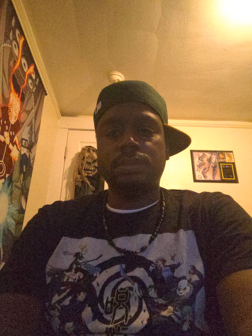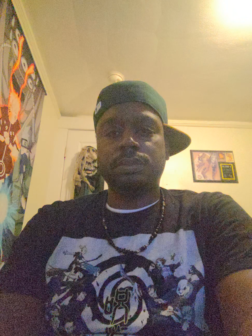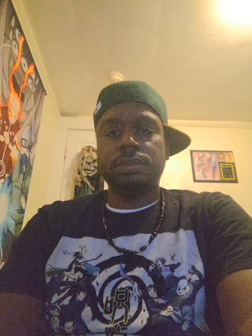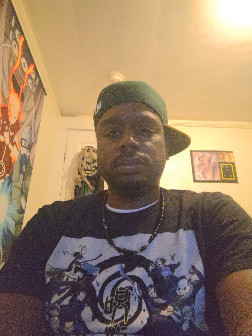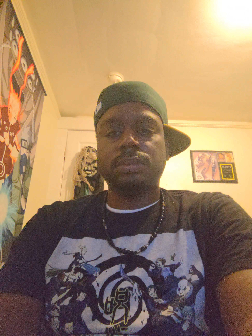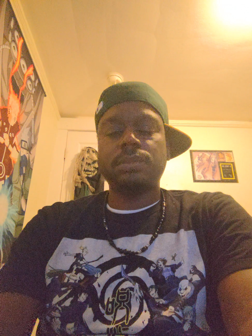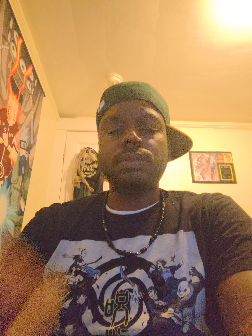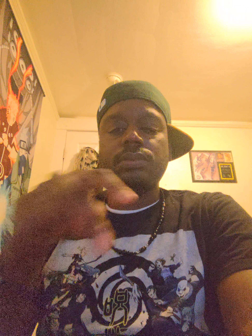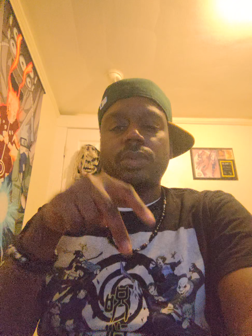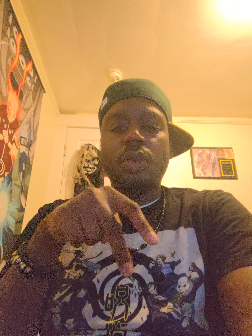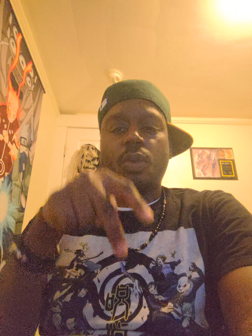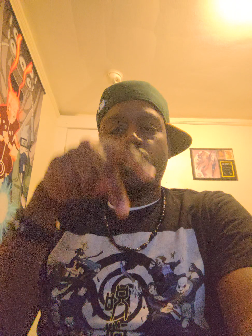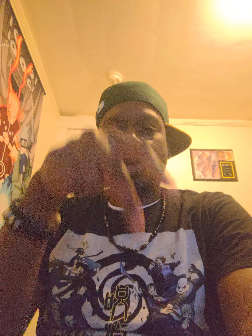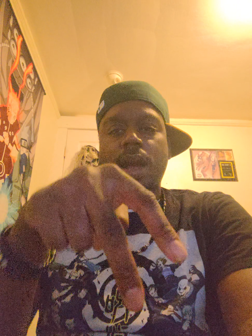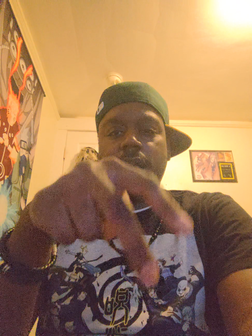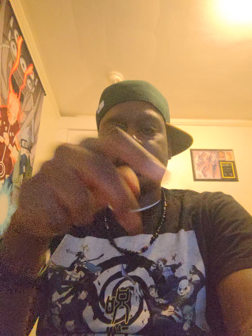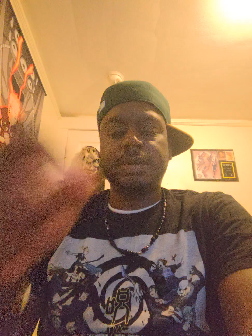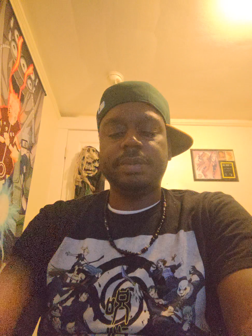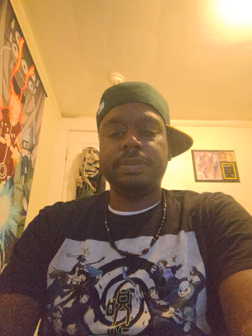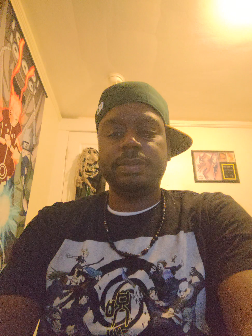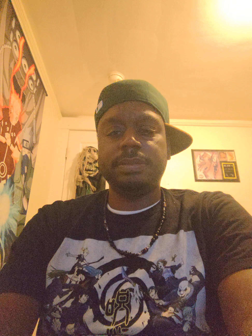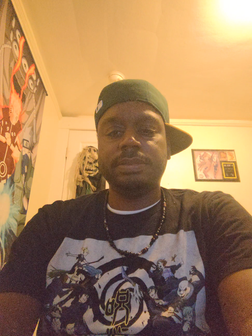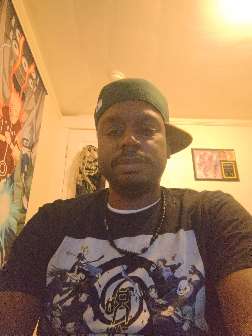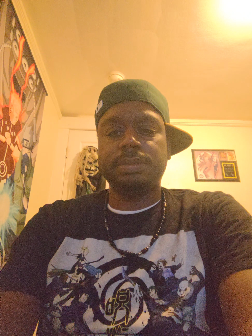ride